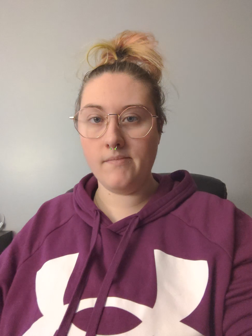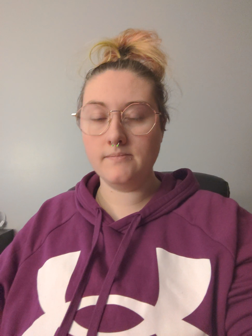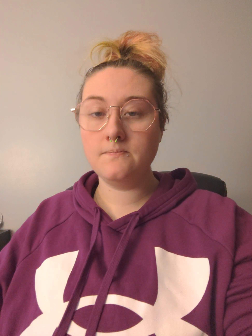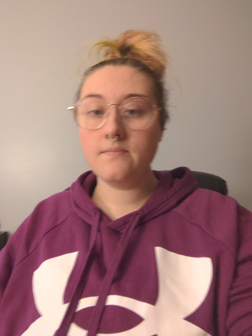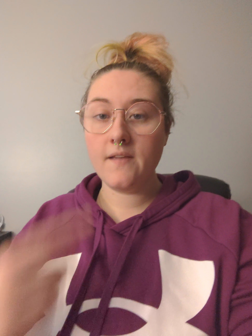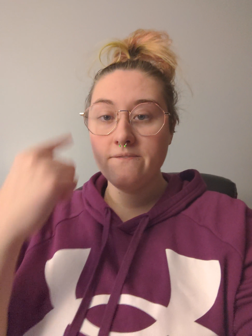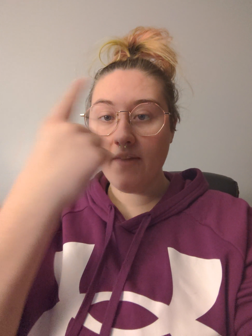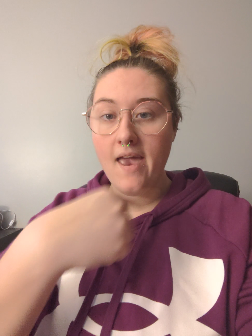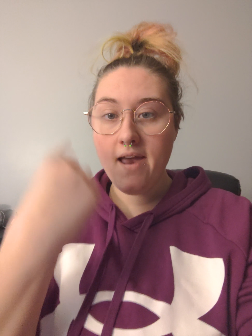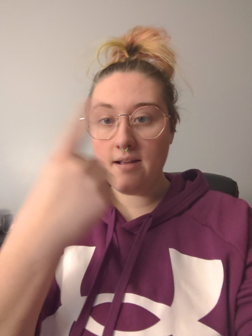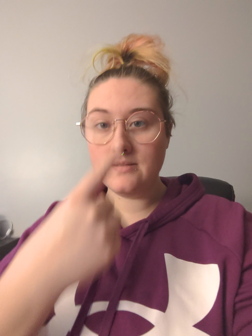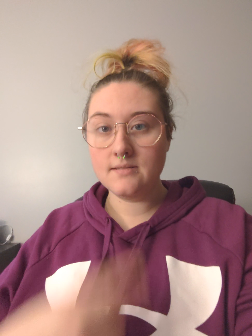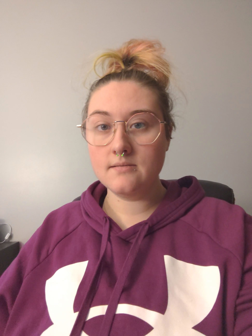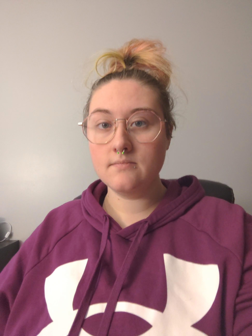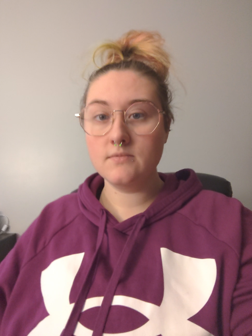face